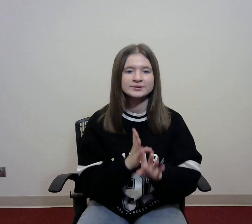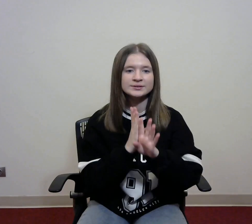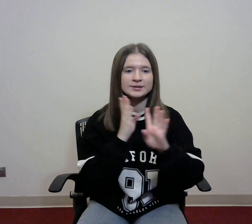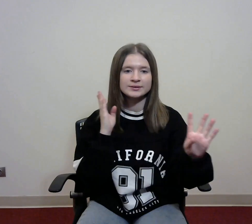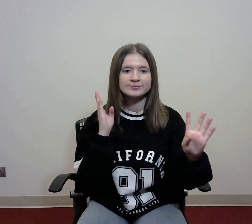növbə